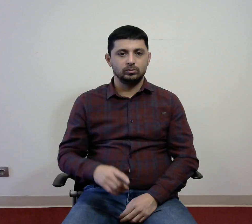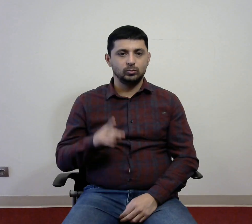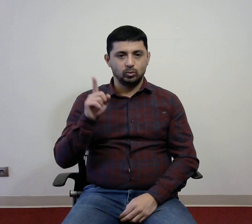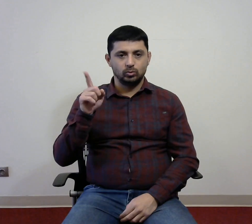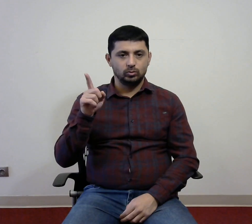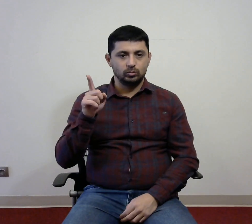O